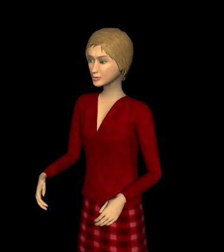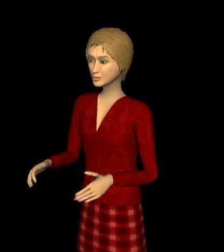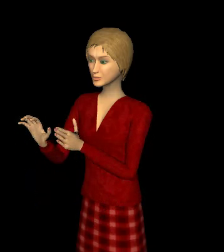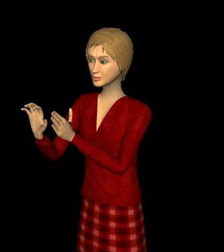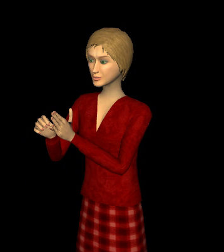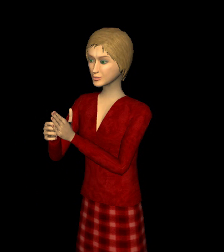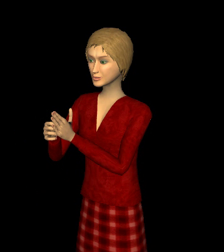طماطم